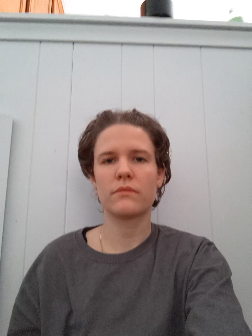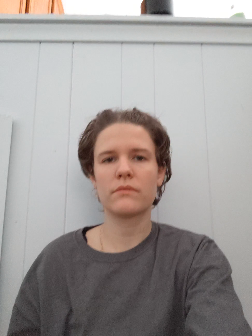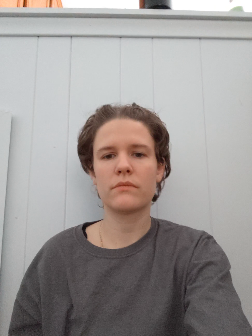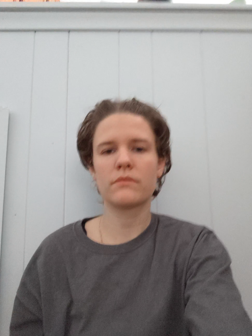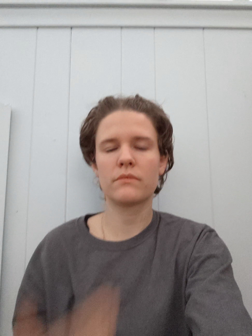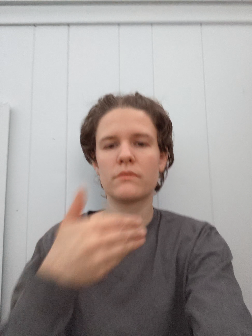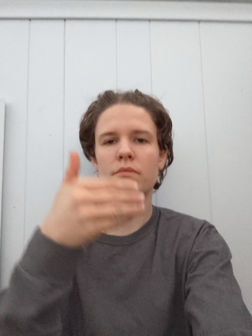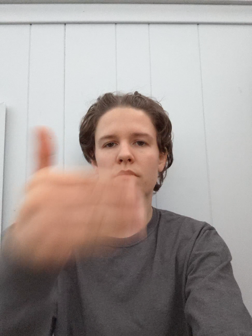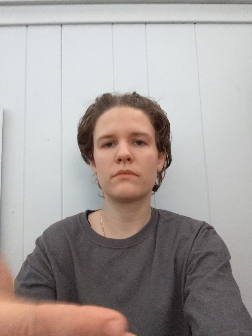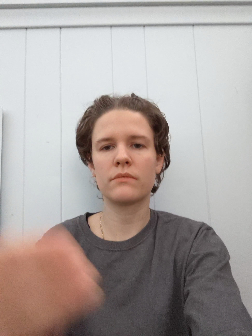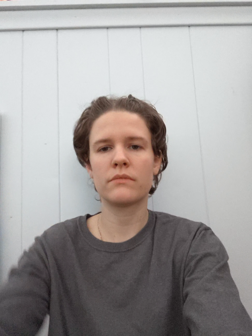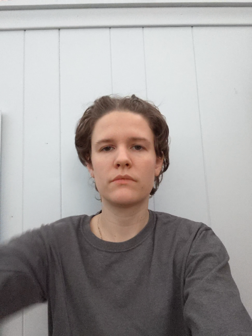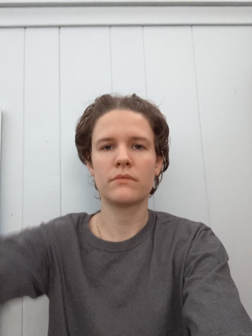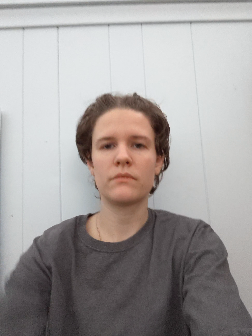after